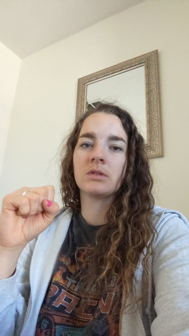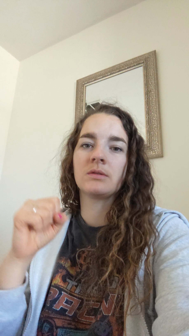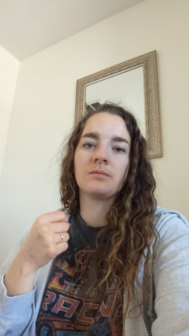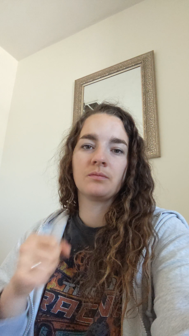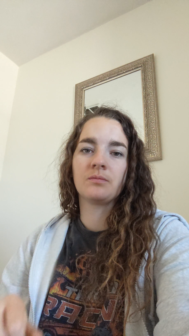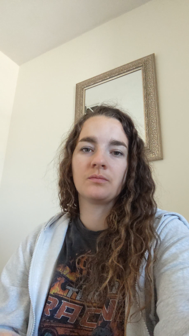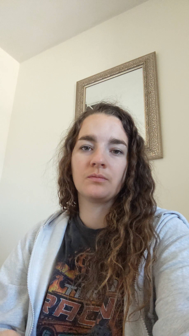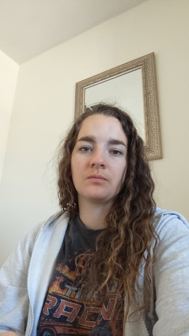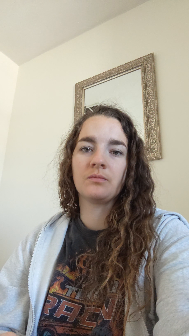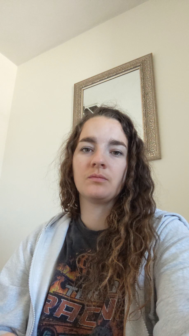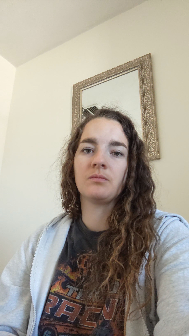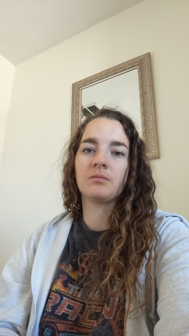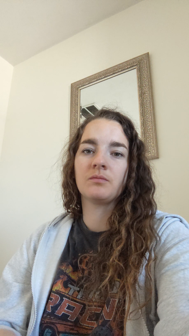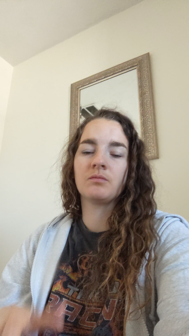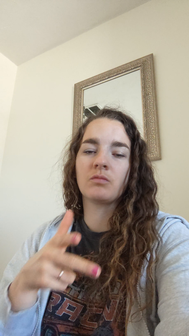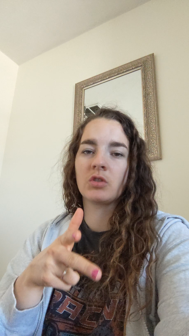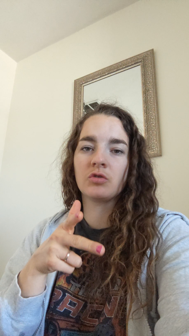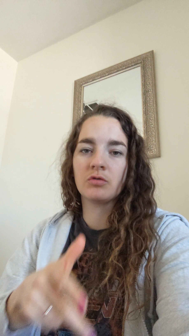garage